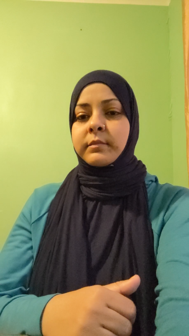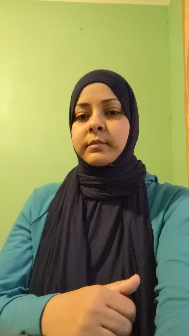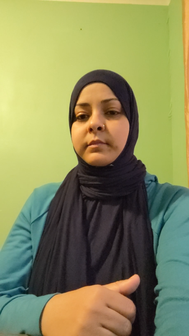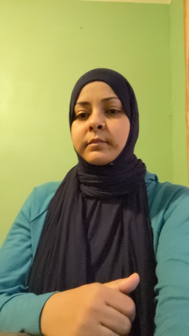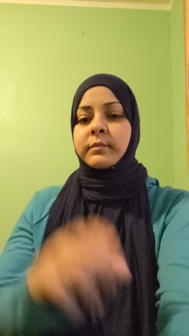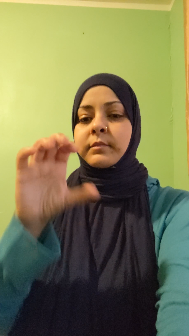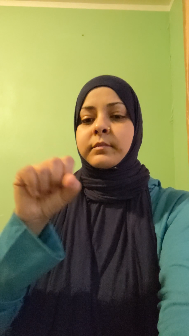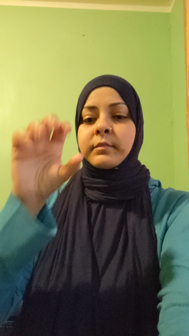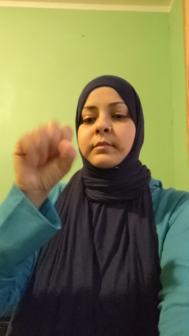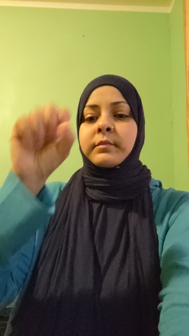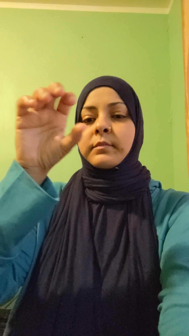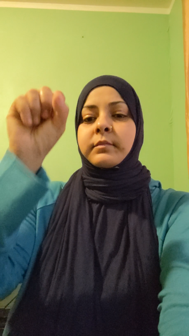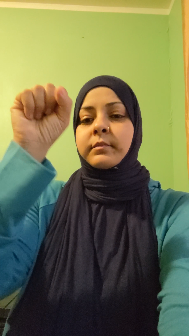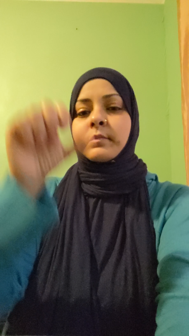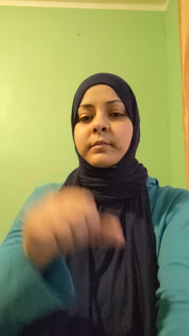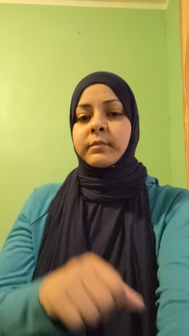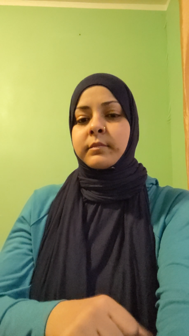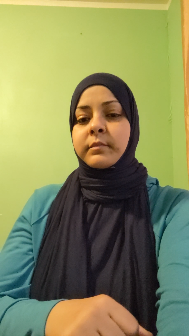ladder